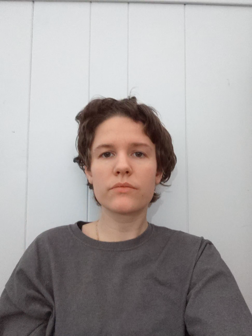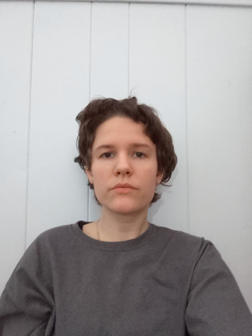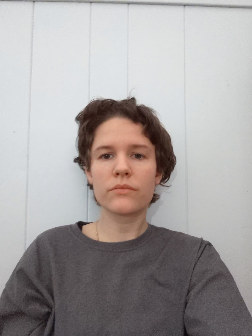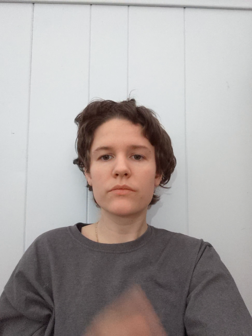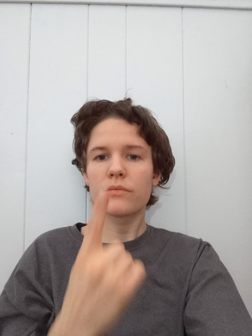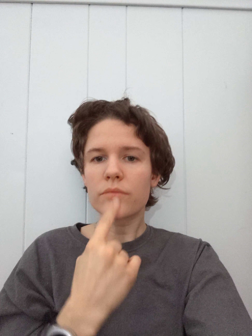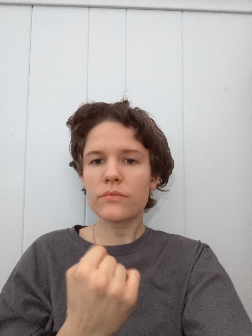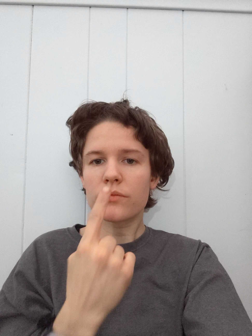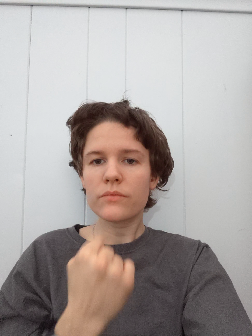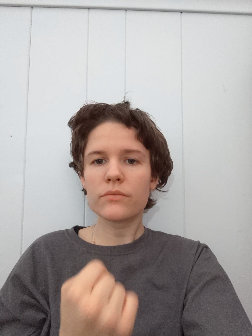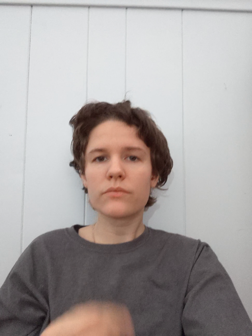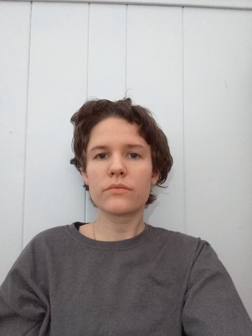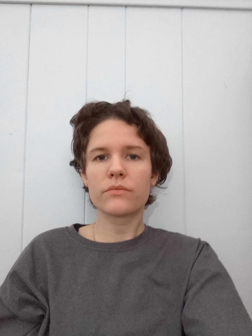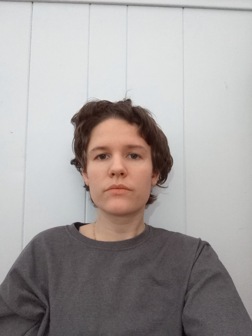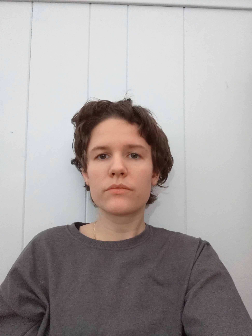red